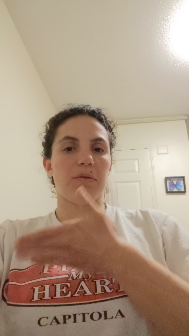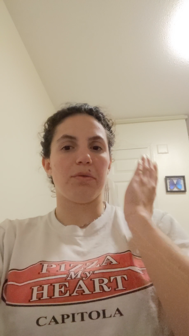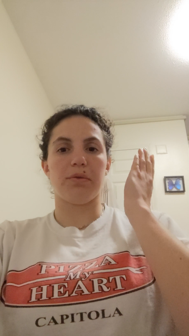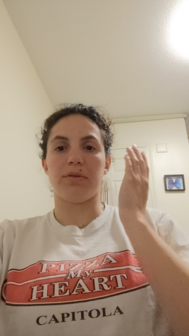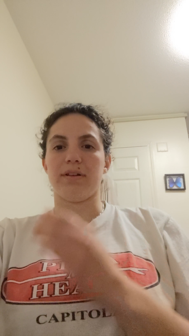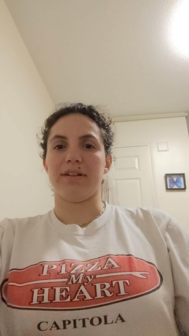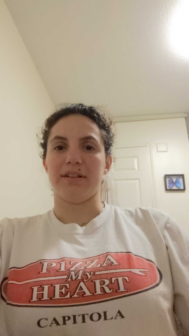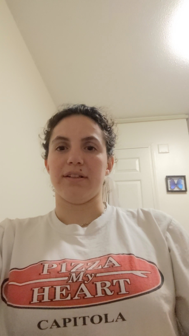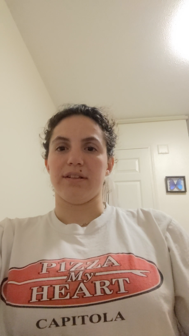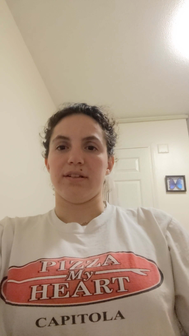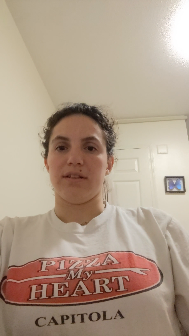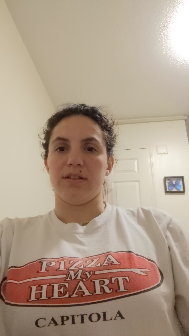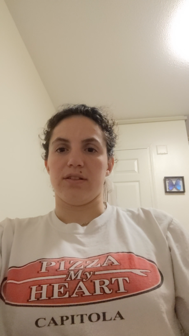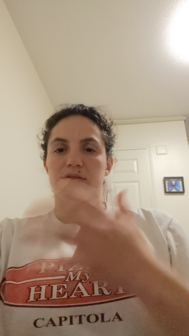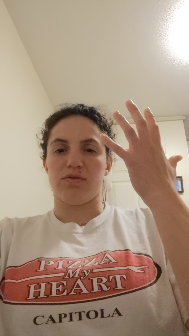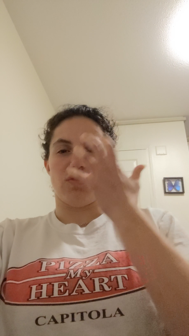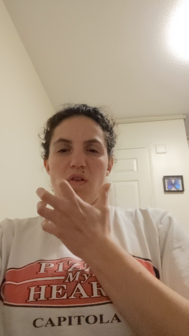dark